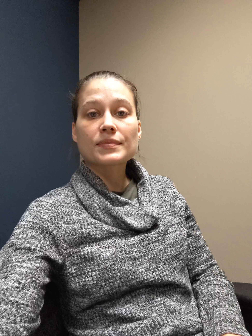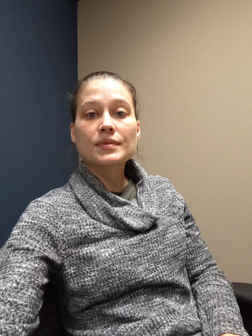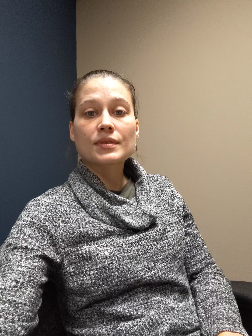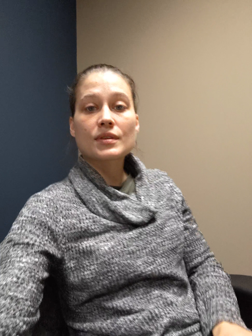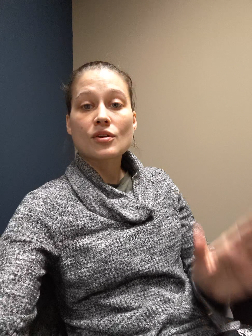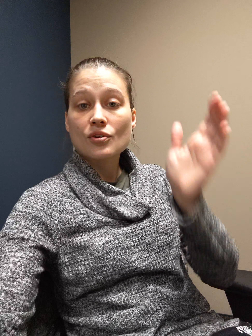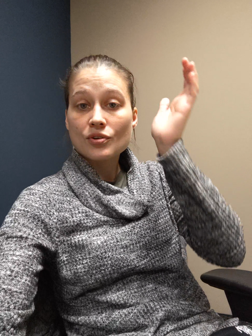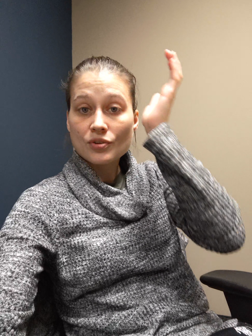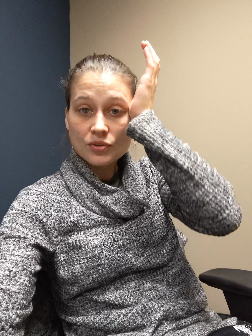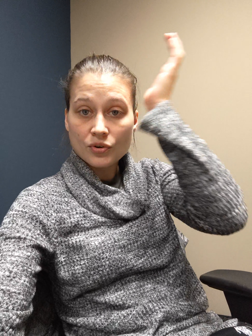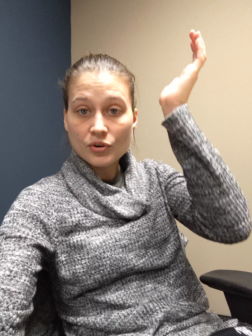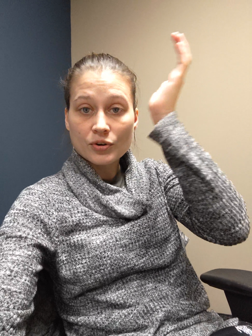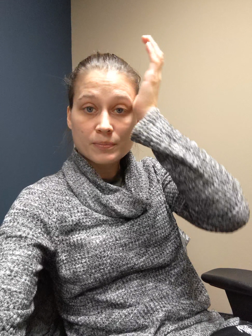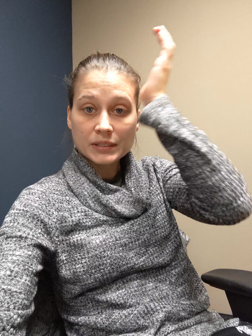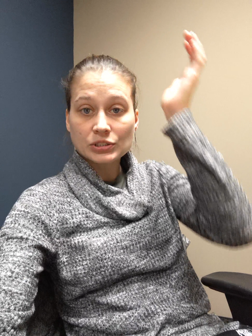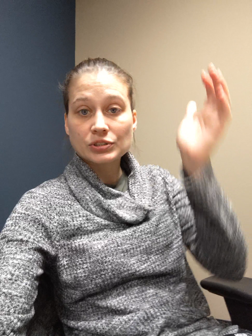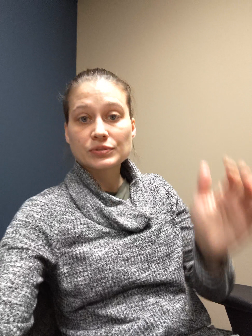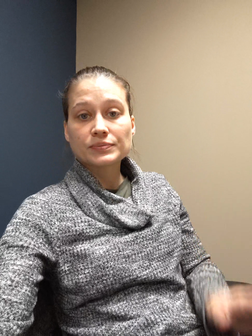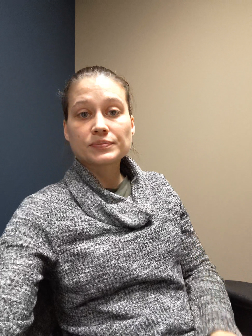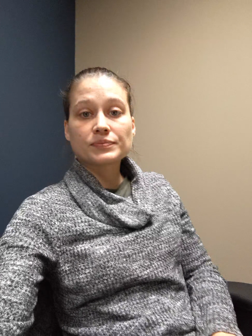garbage